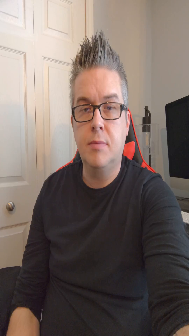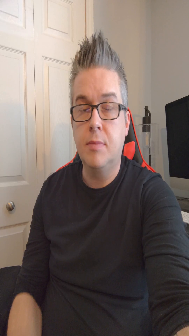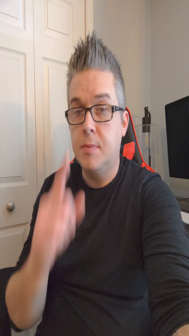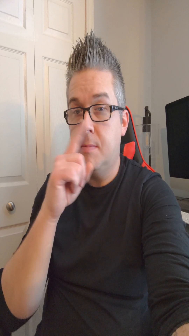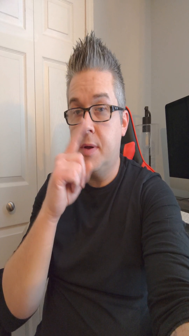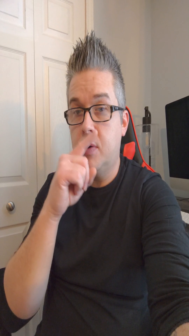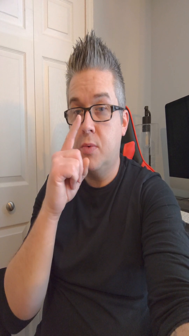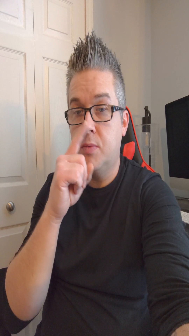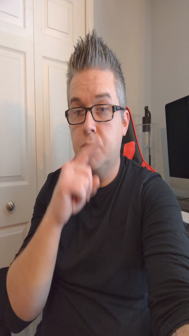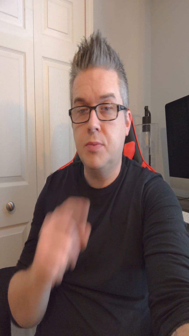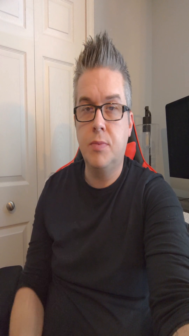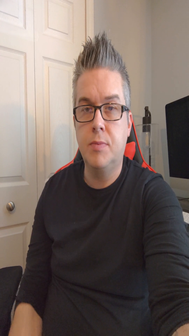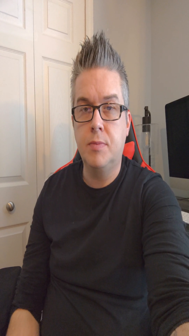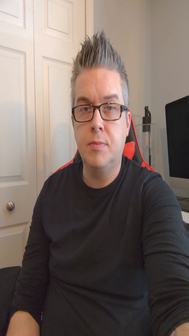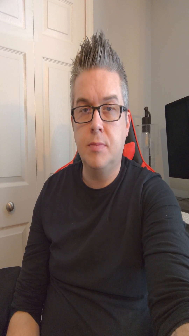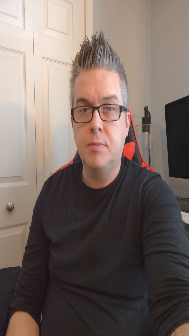mouse